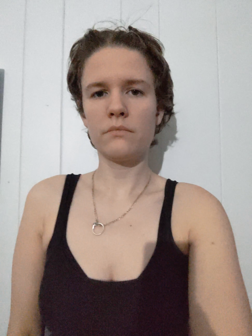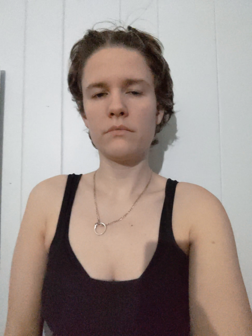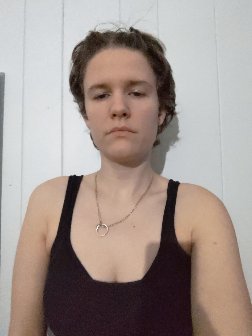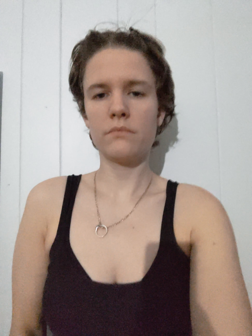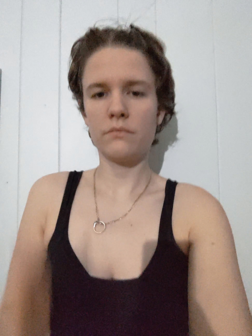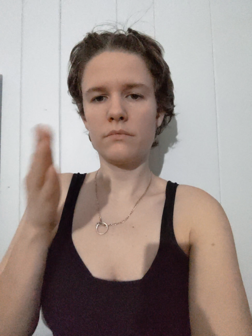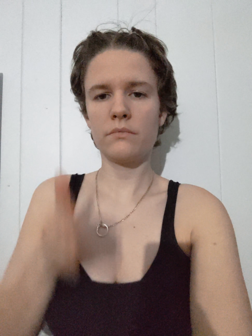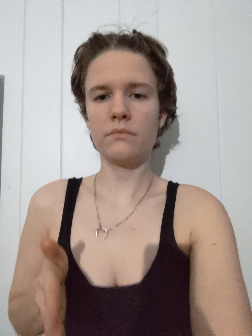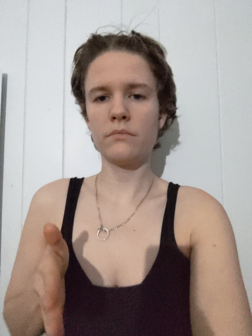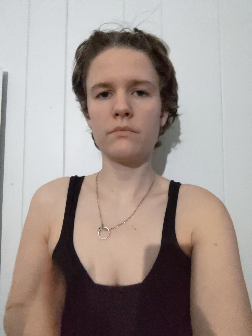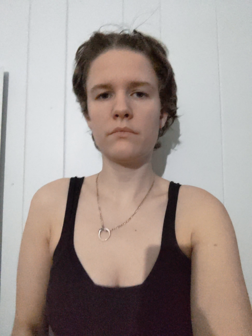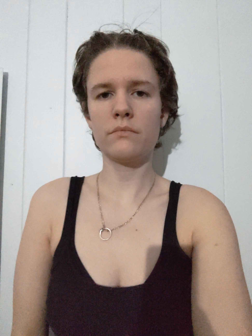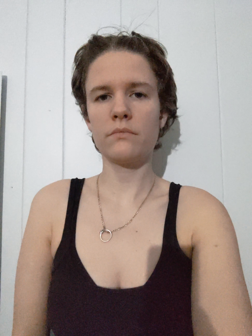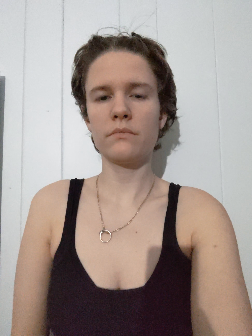person